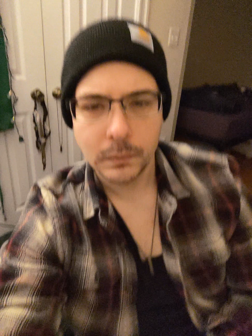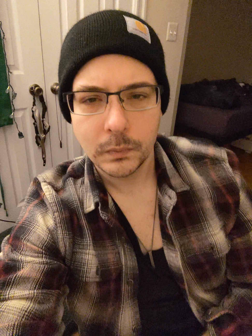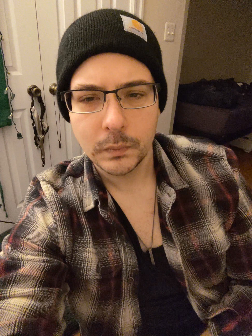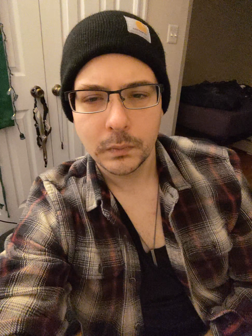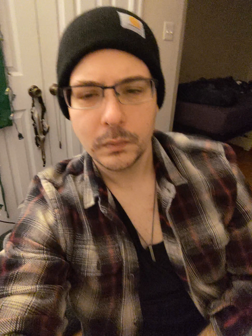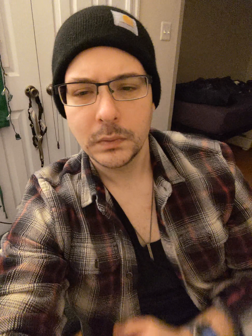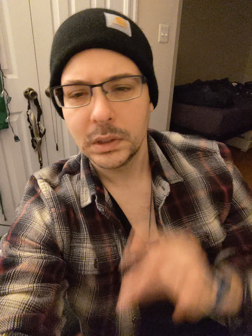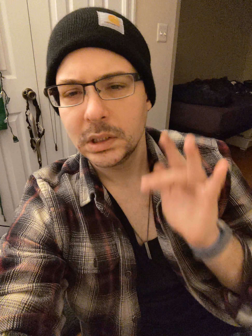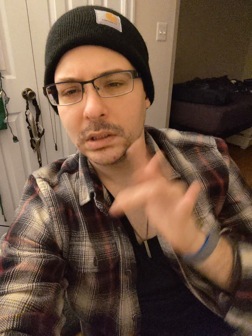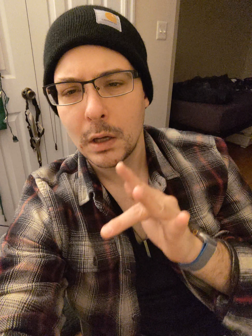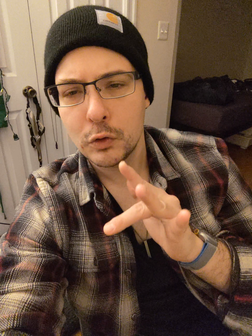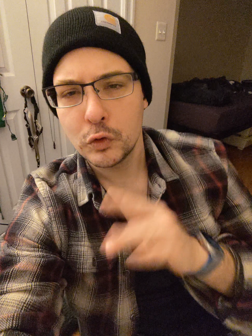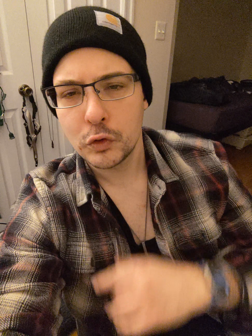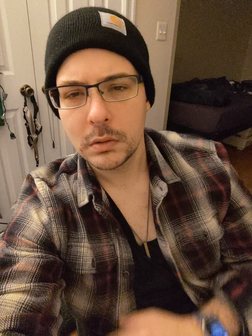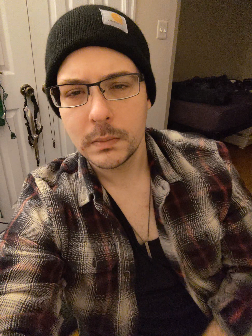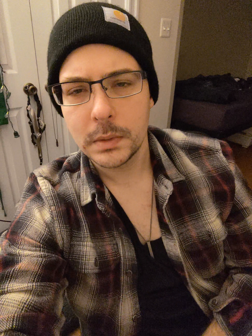touch